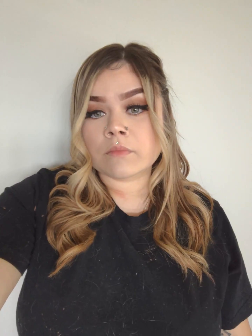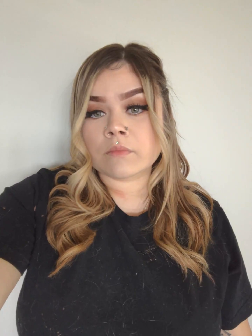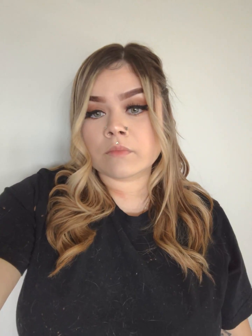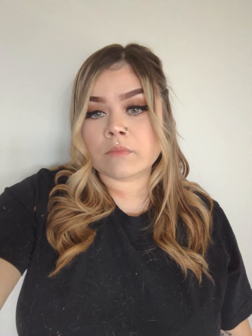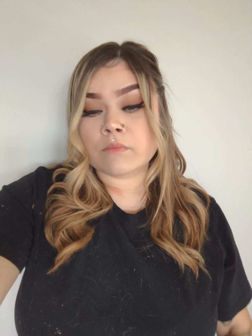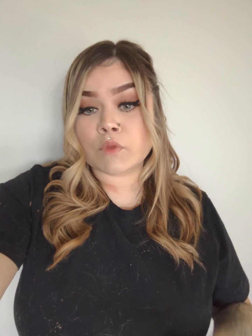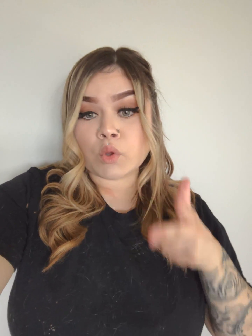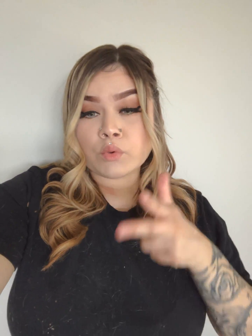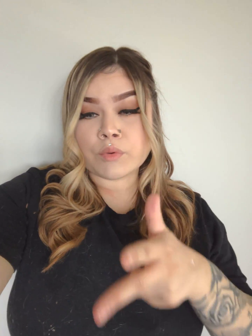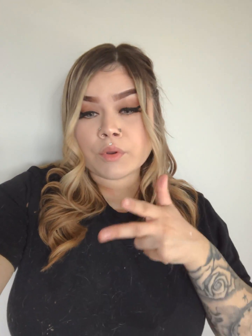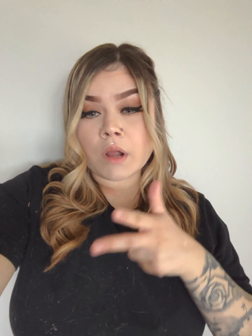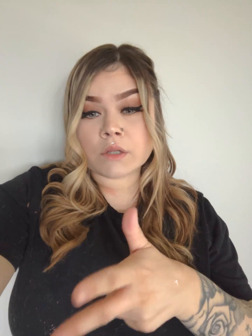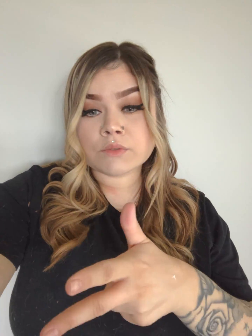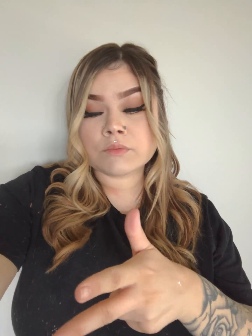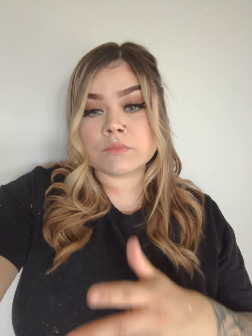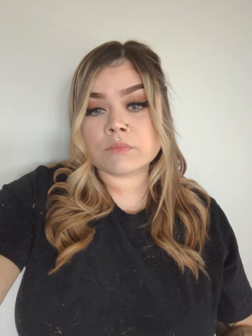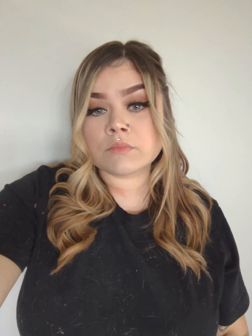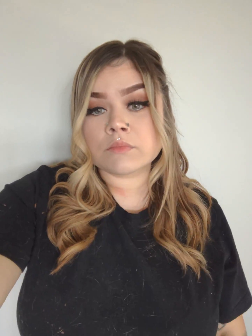garage